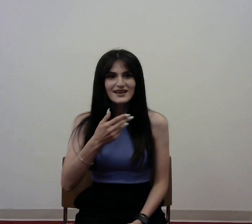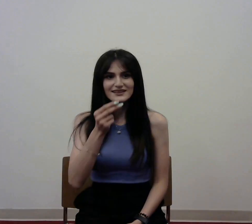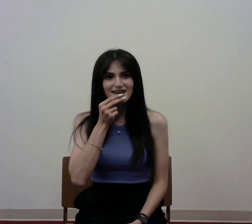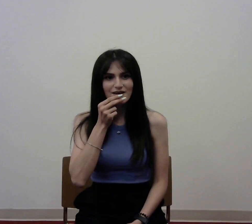yemək